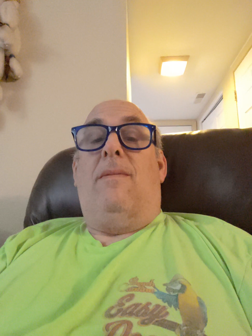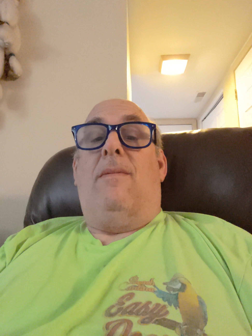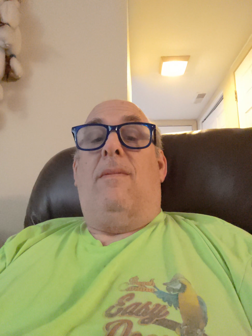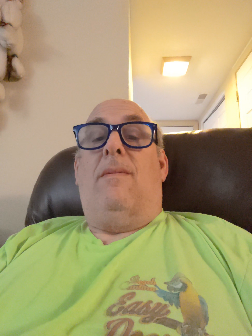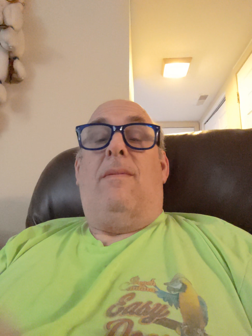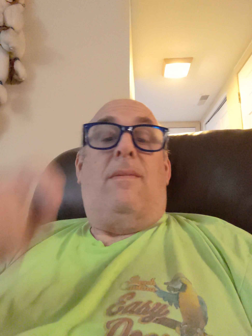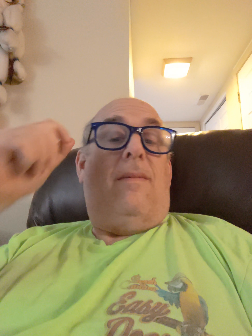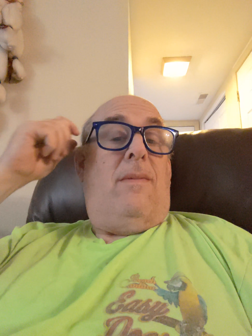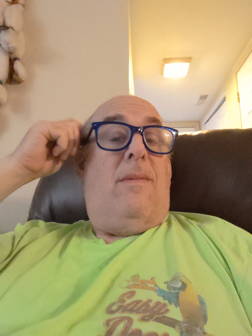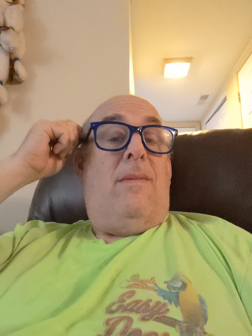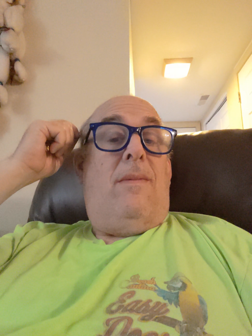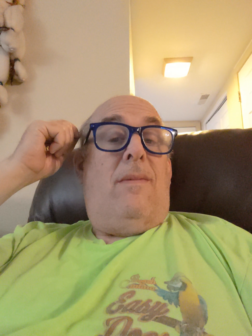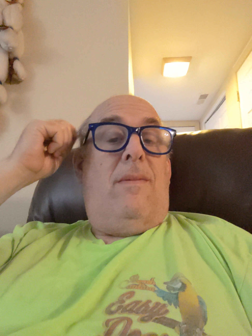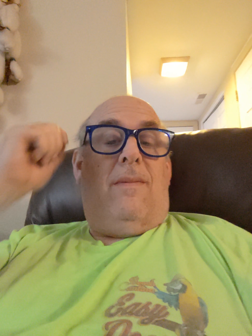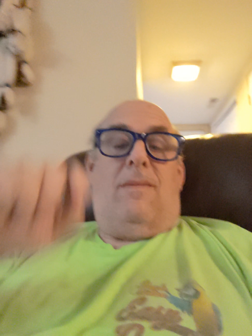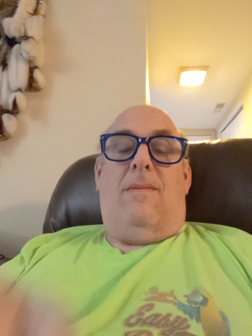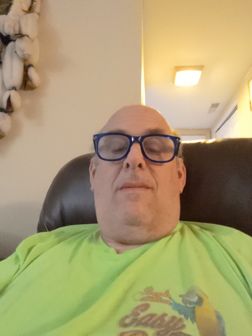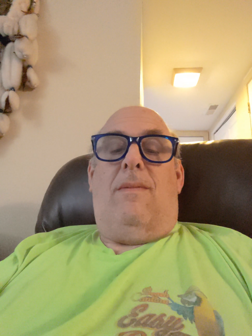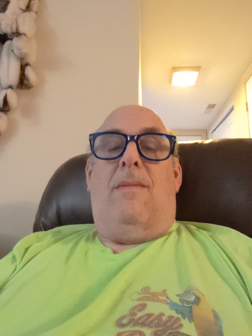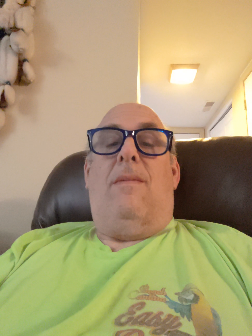hair